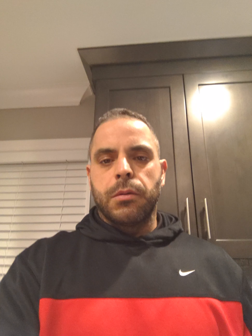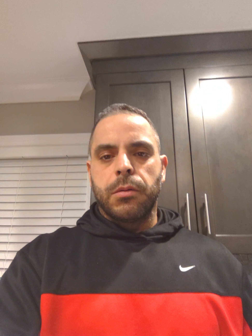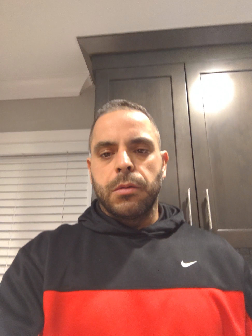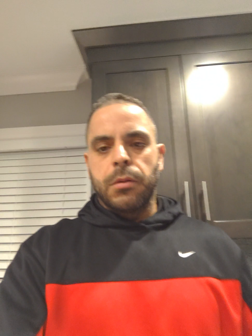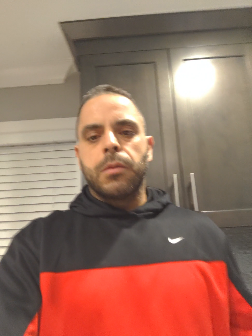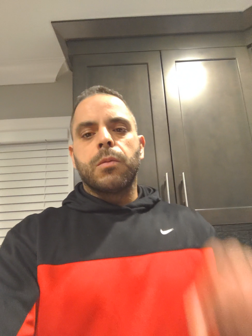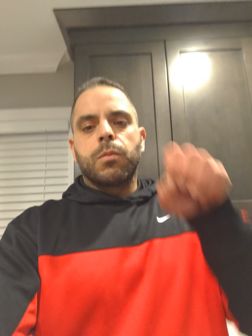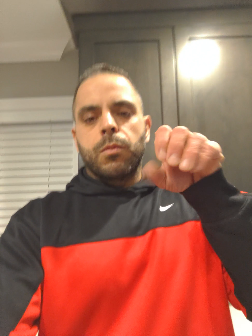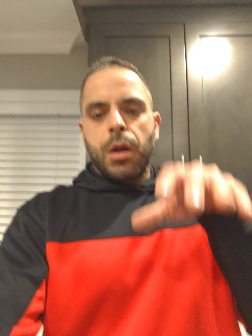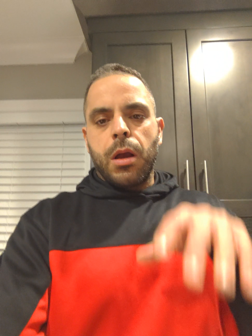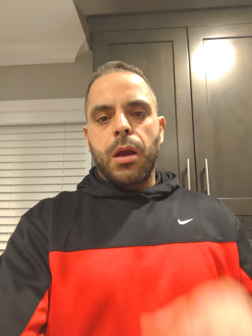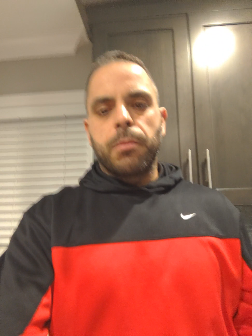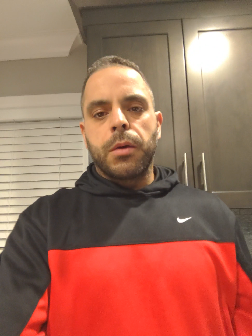drop